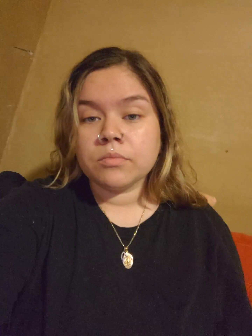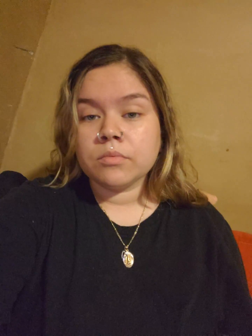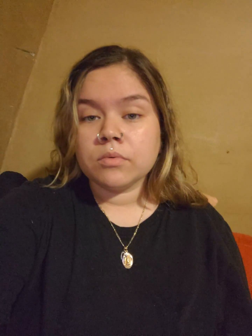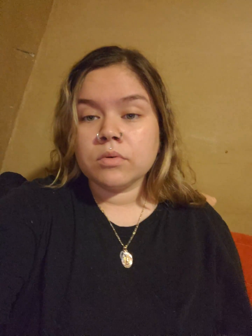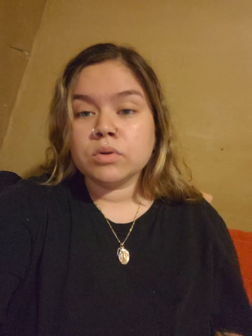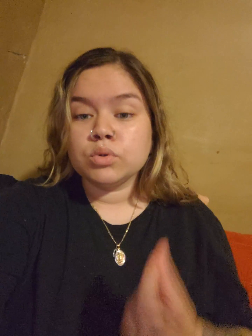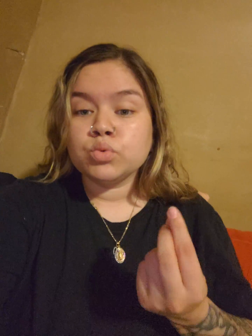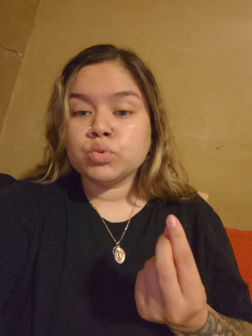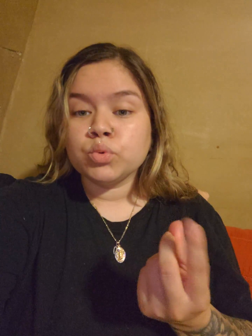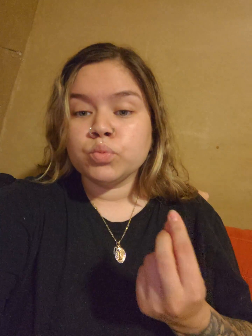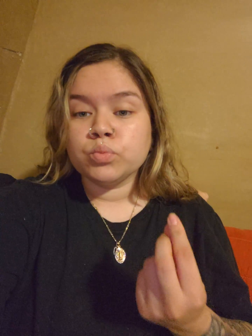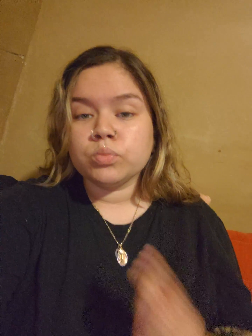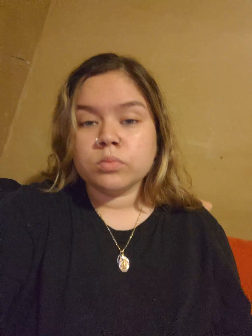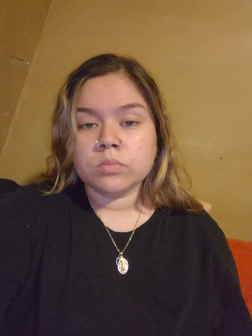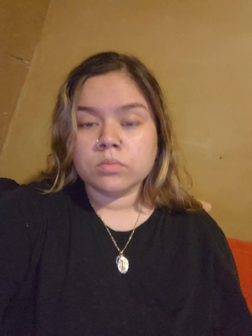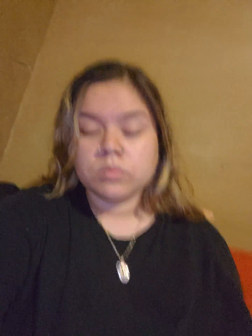do